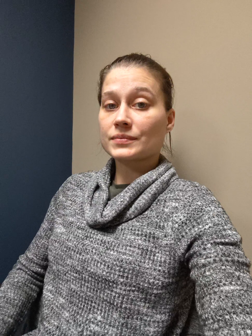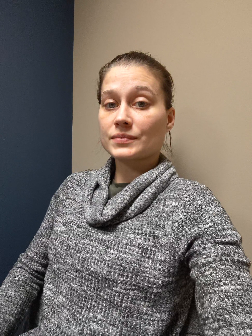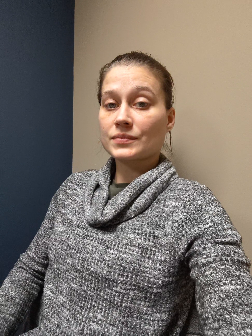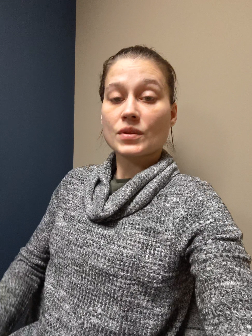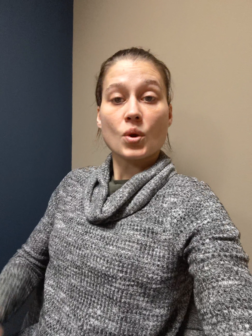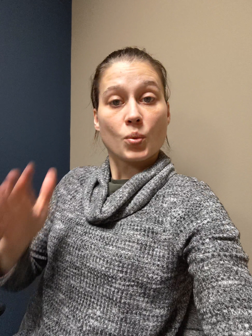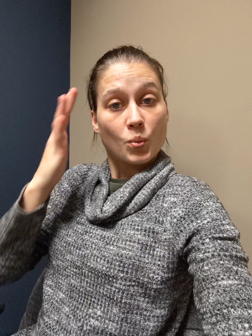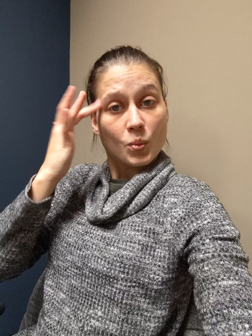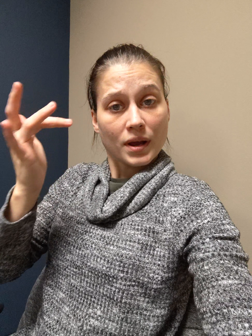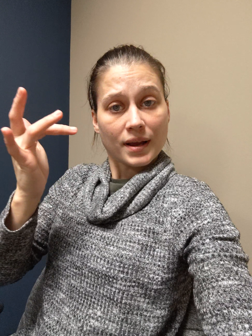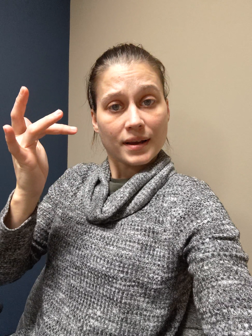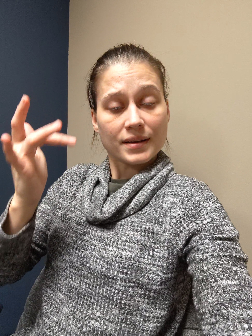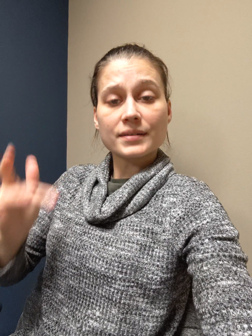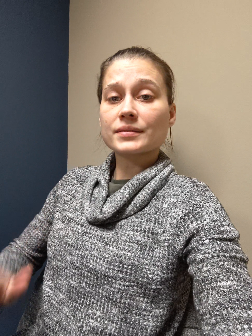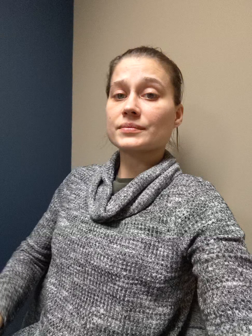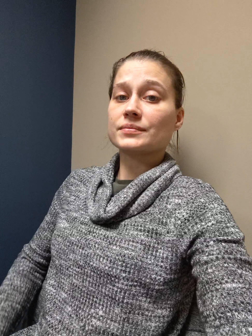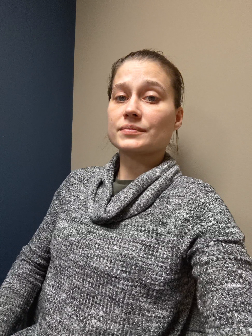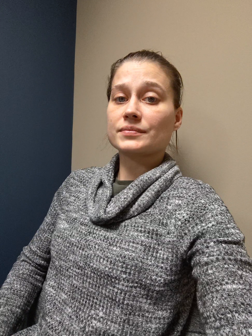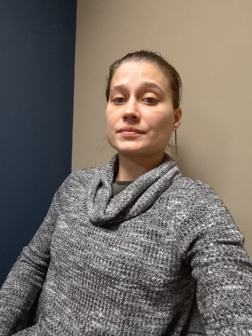why